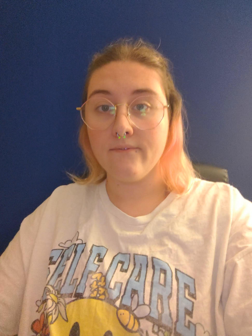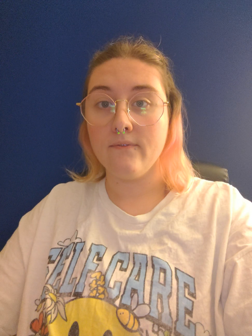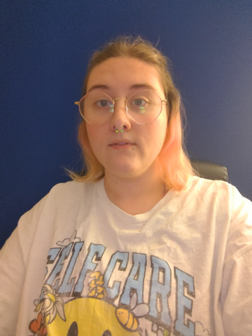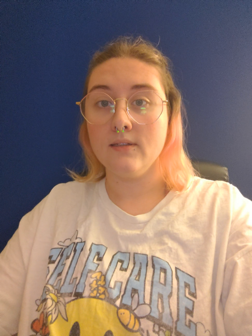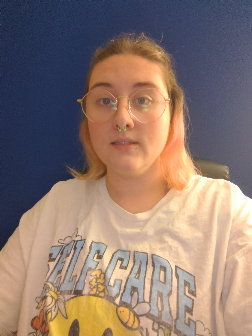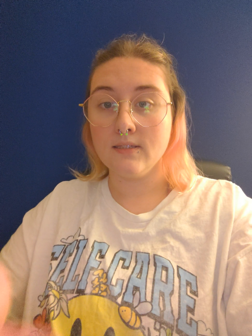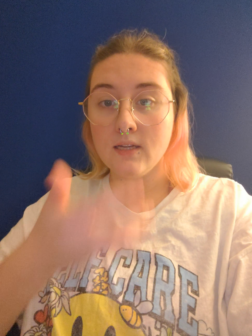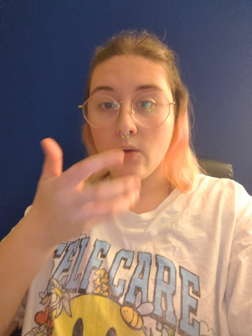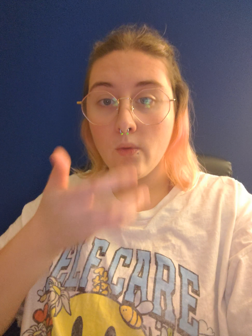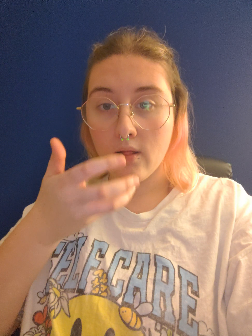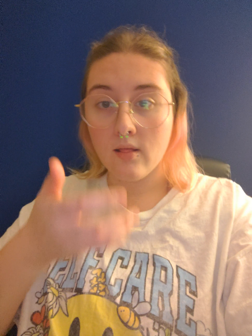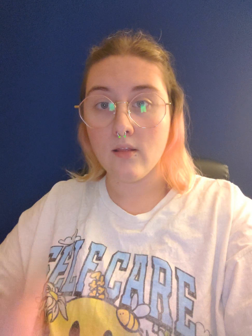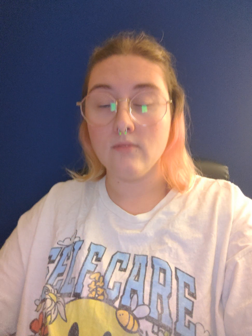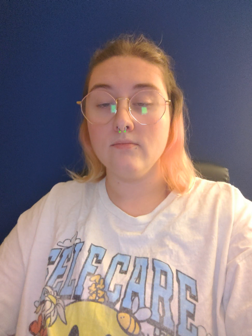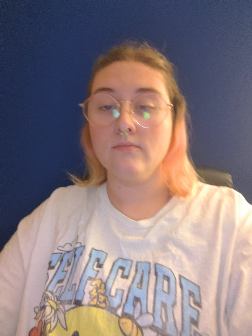cereal